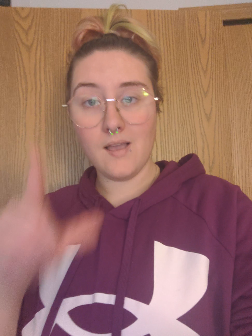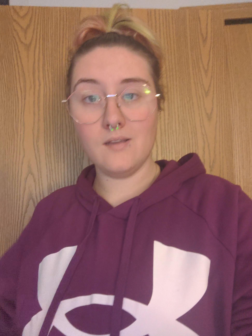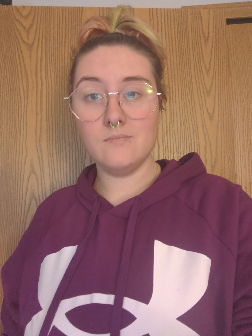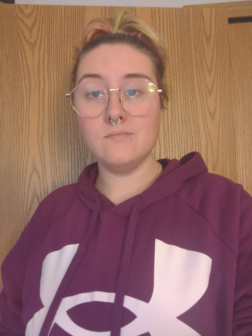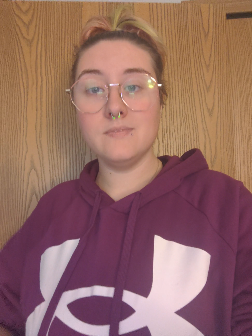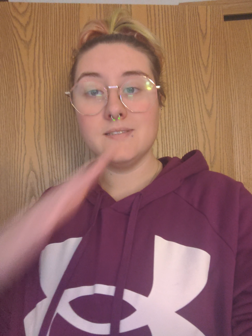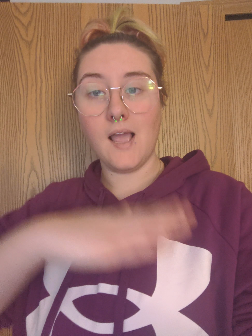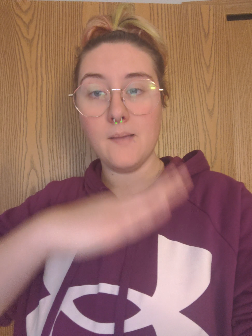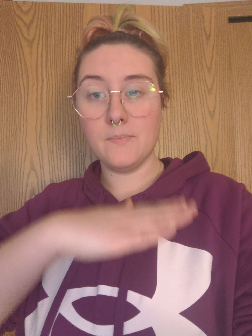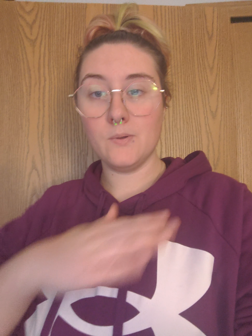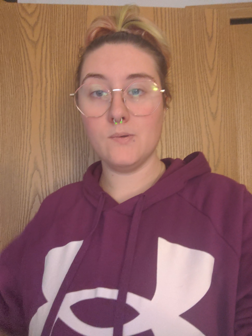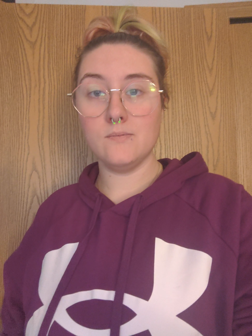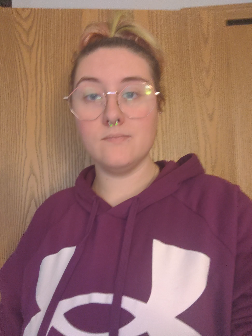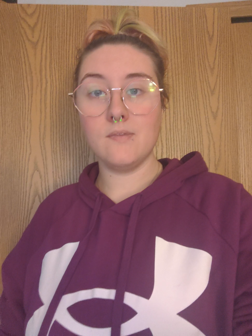table